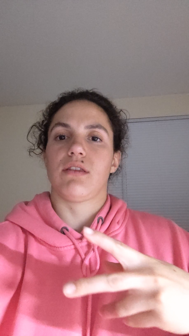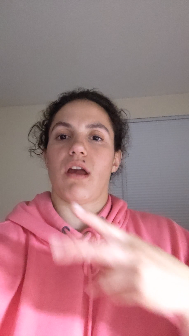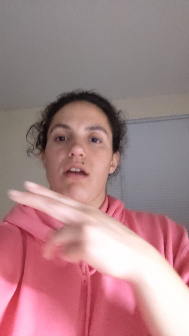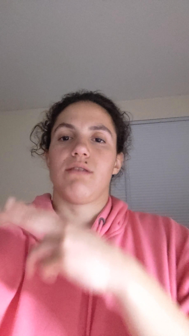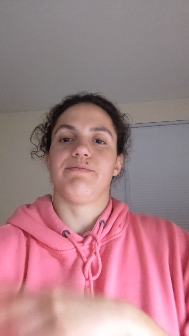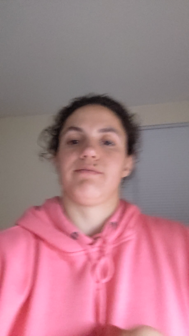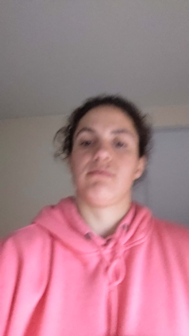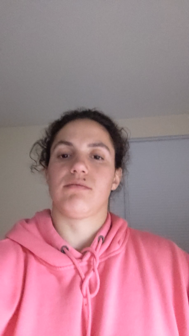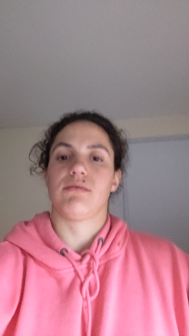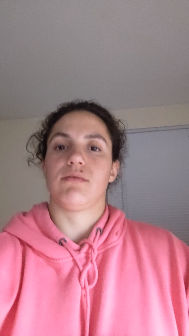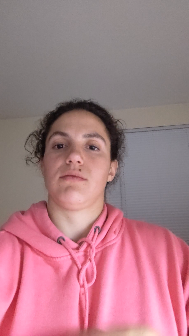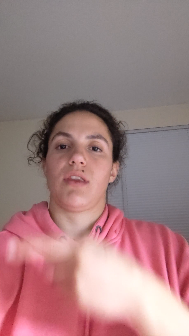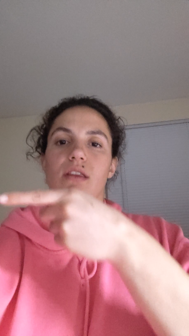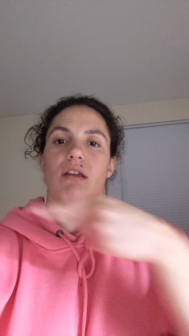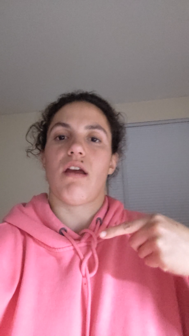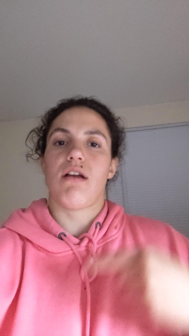cut